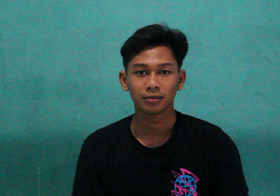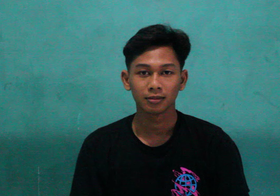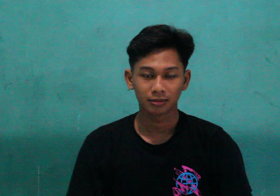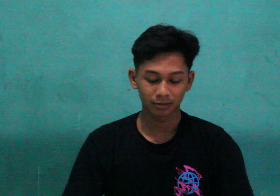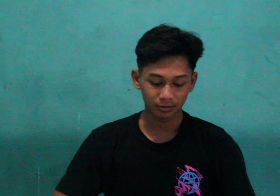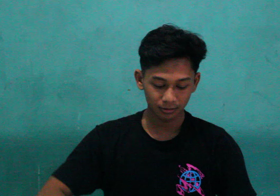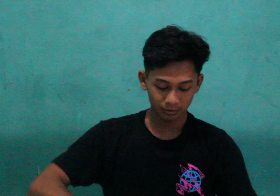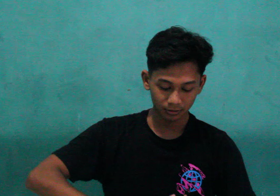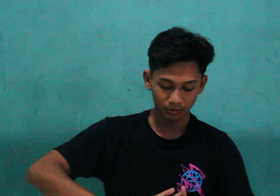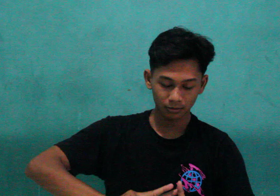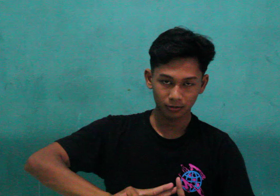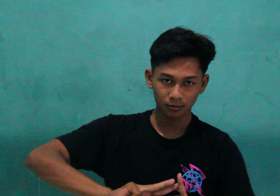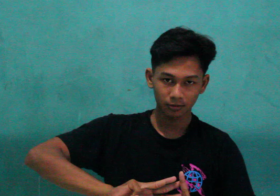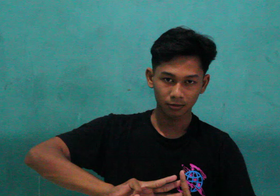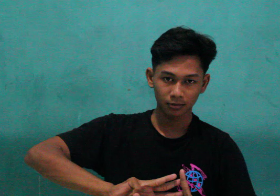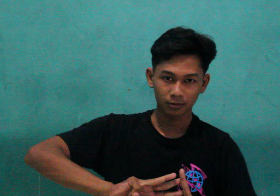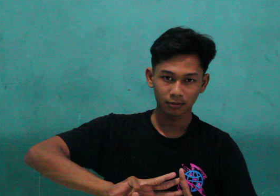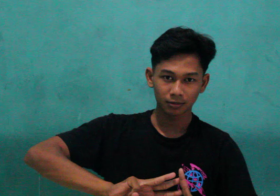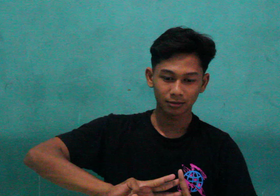B